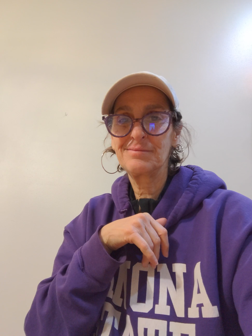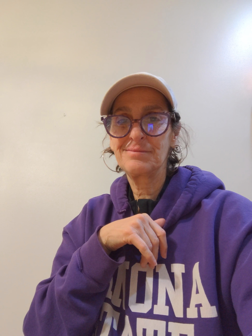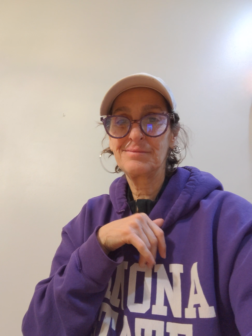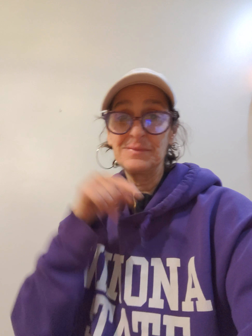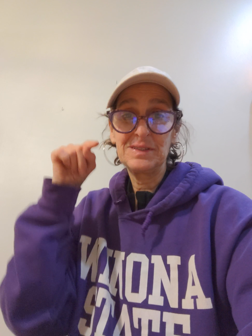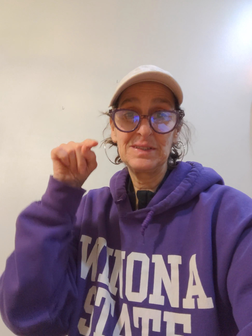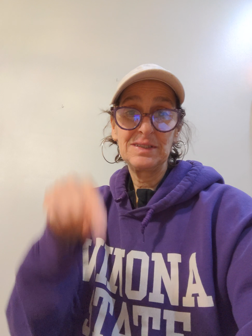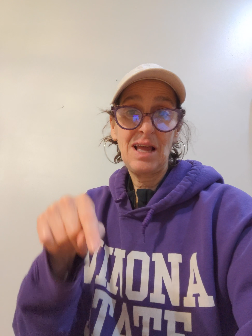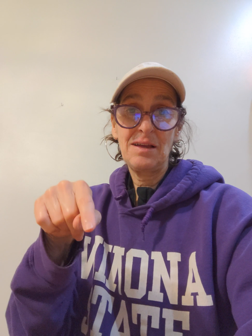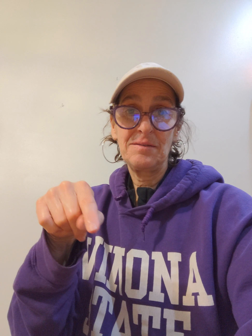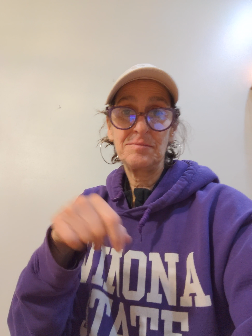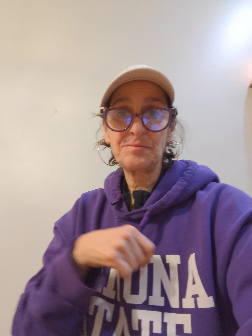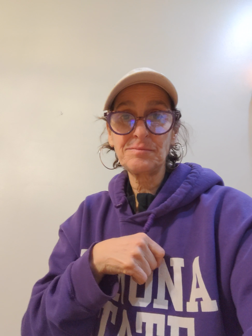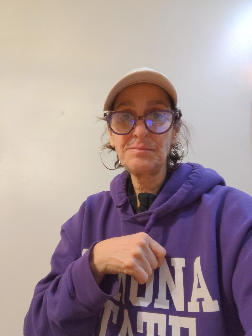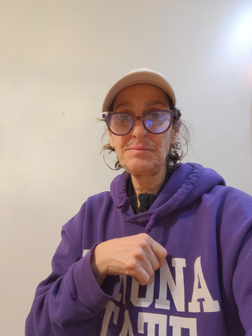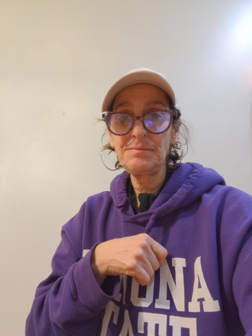down